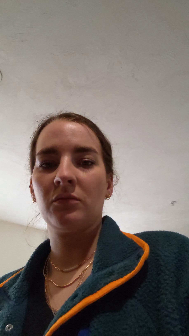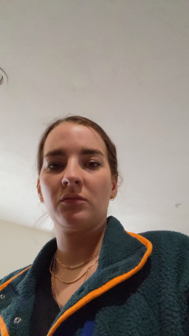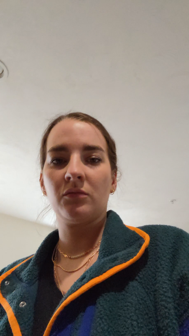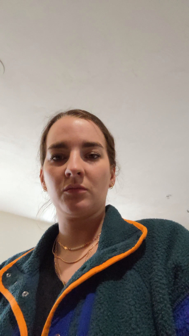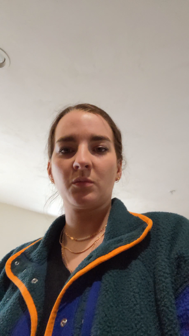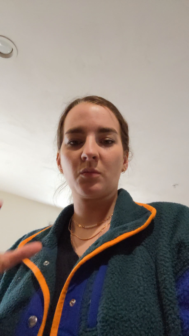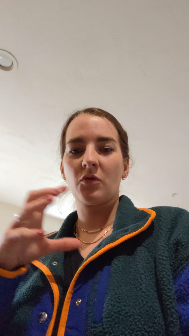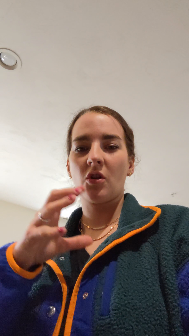ball